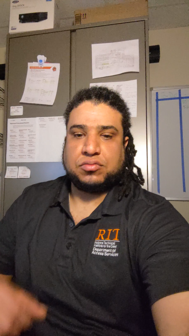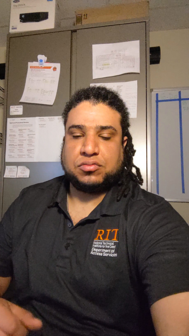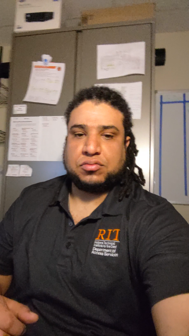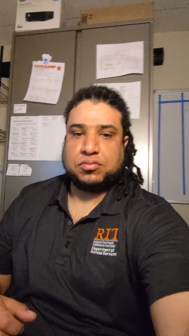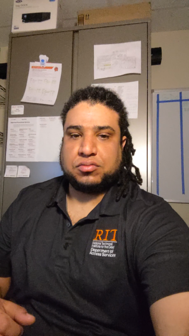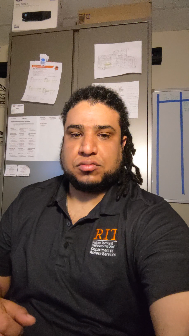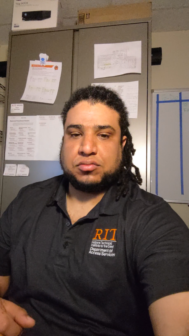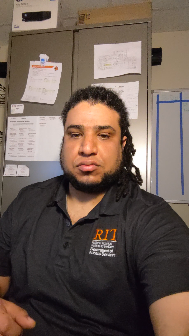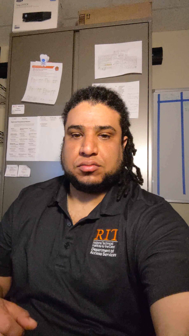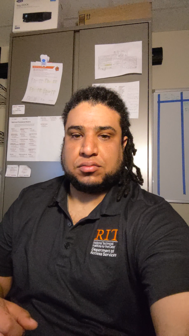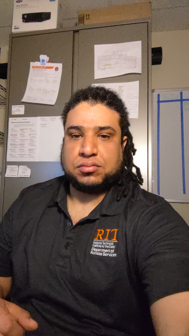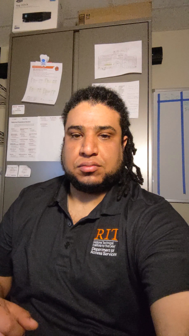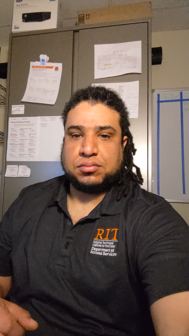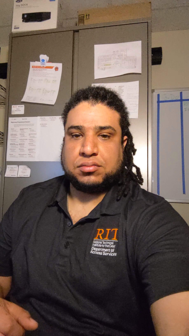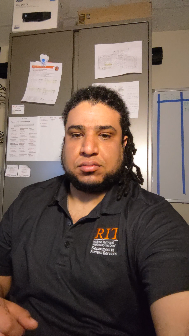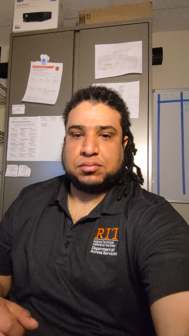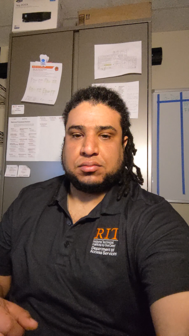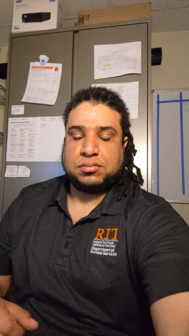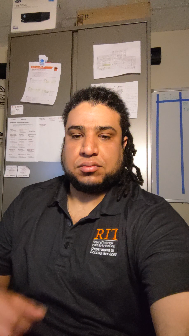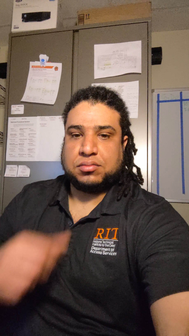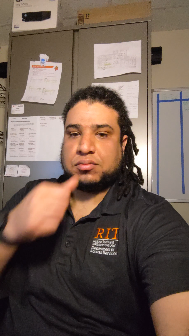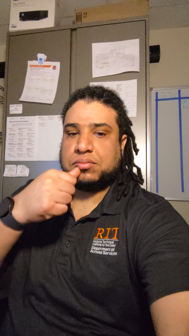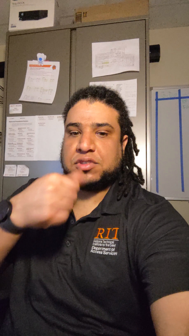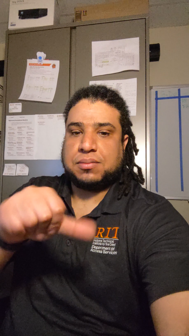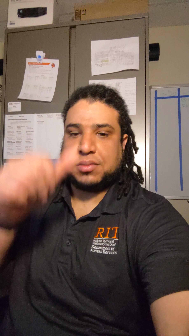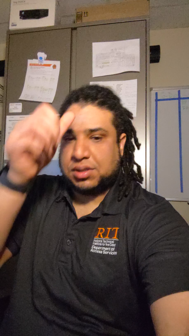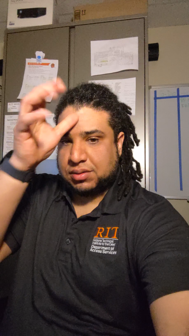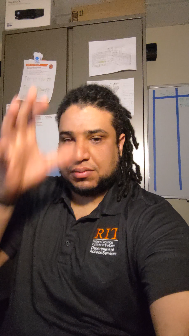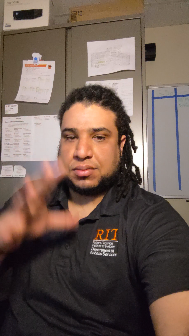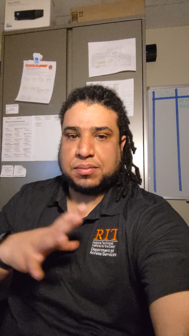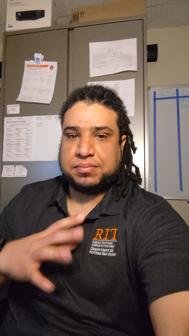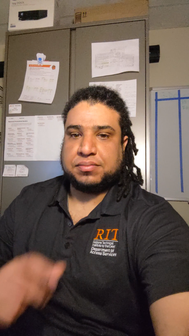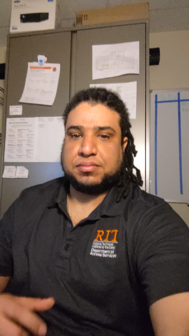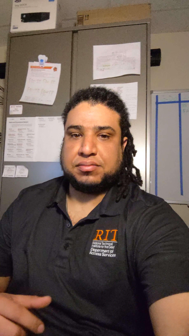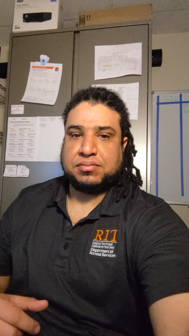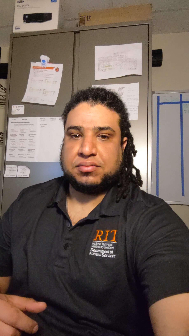mailman